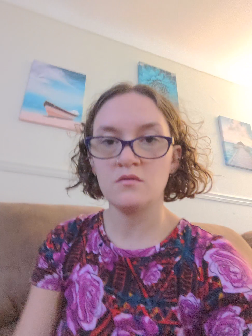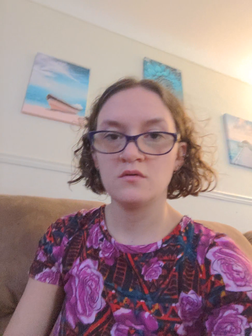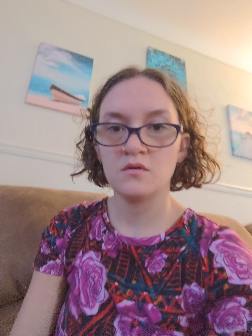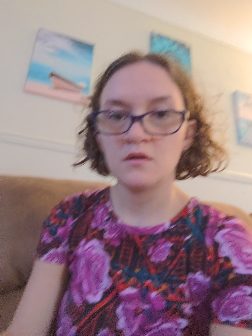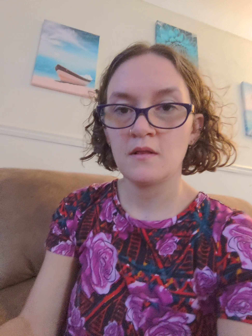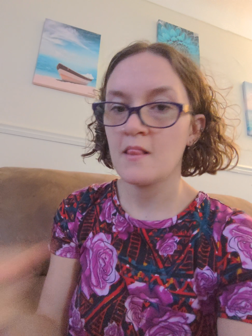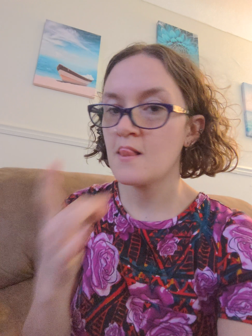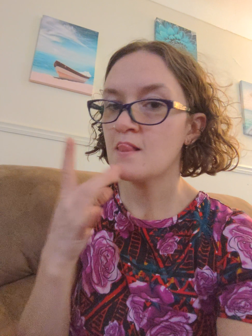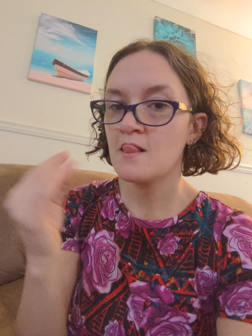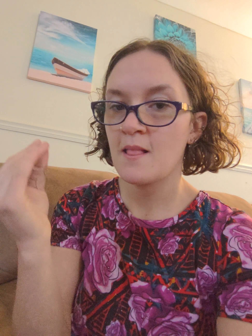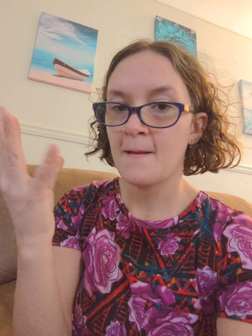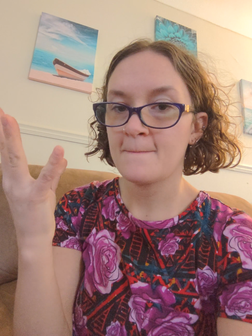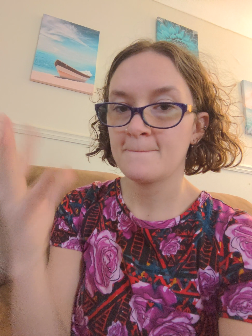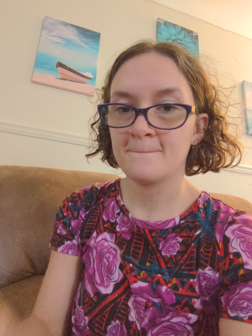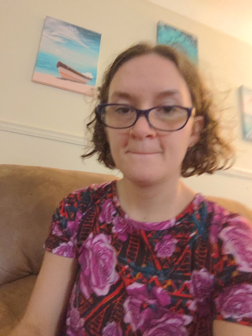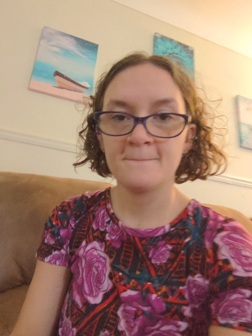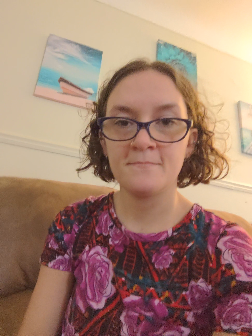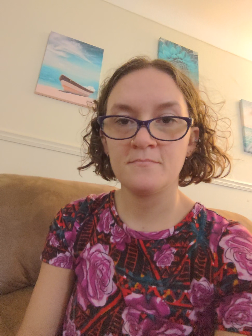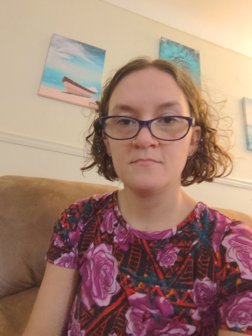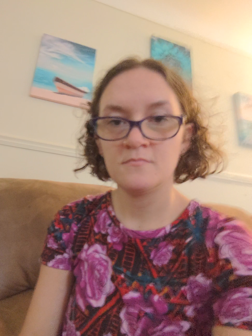lamp